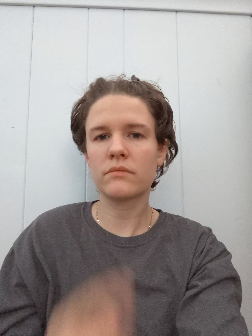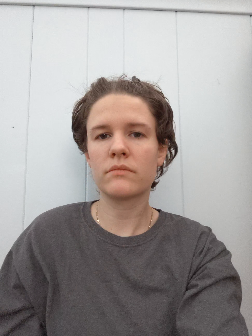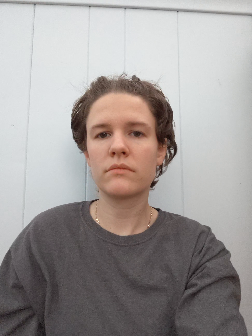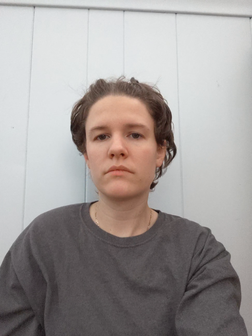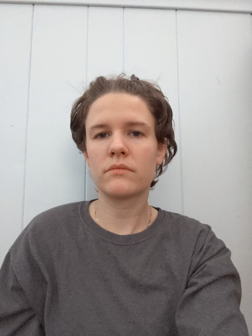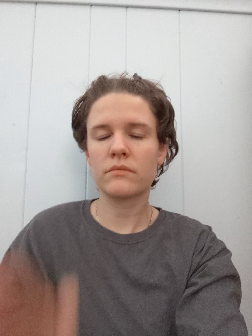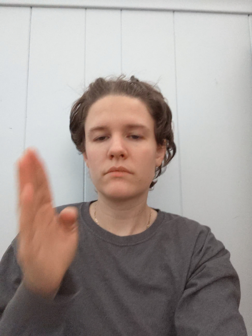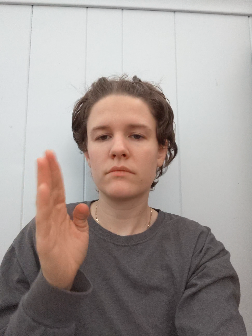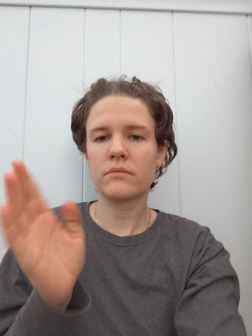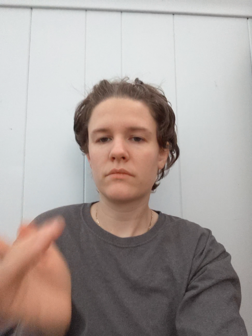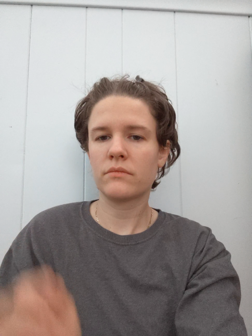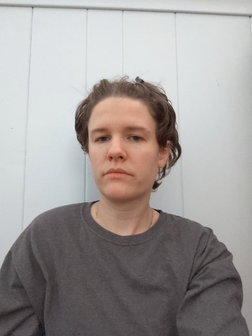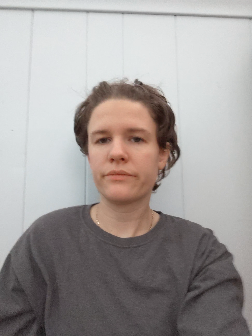close